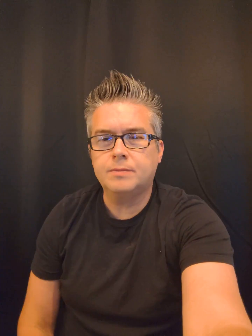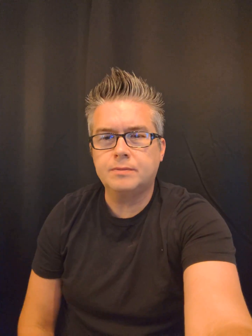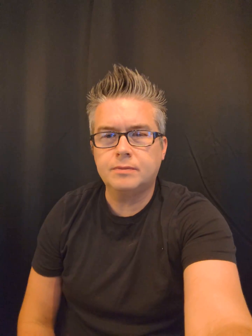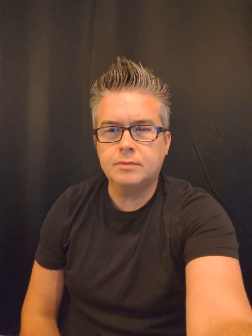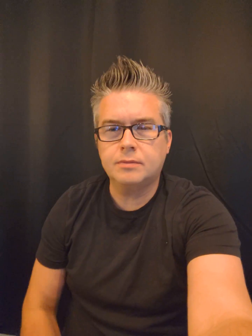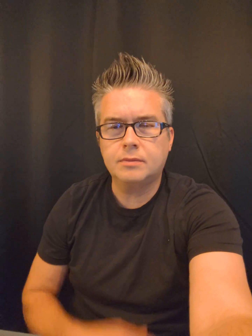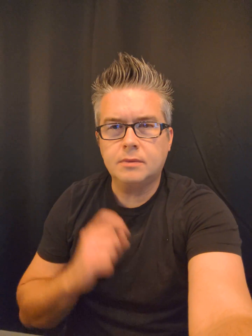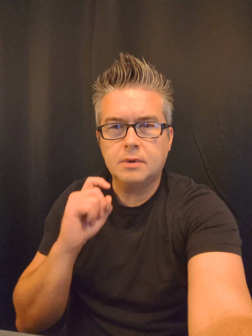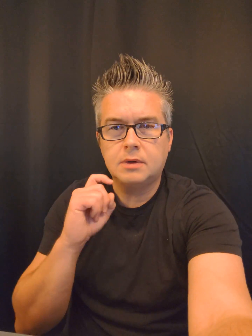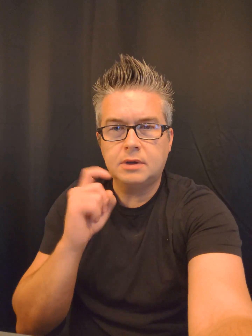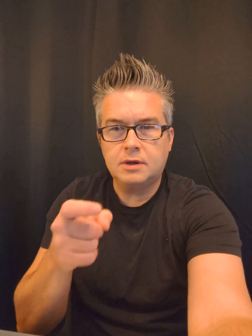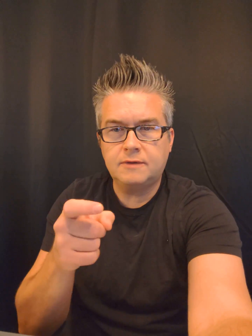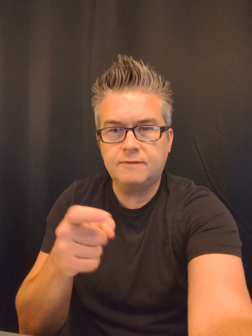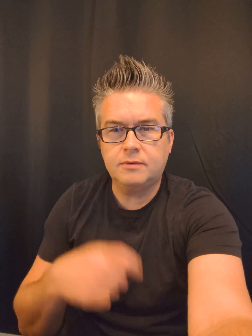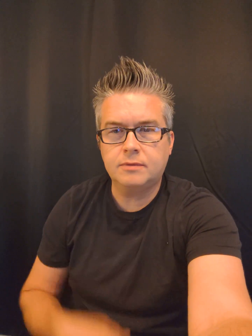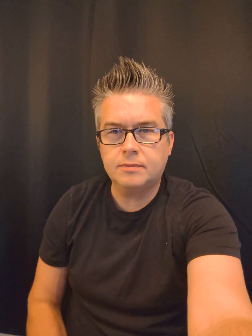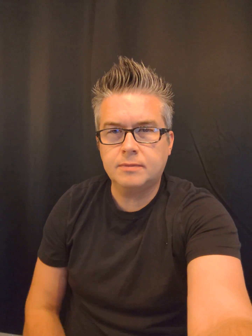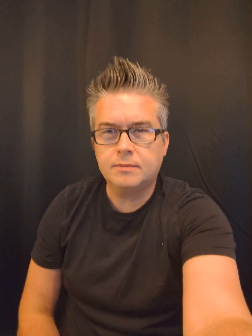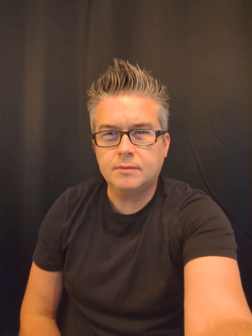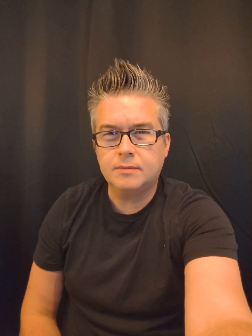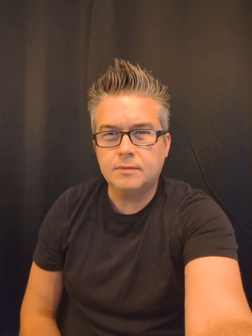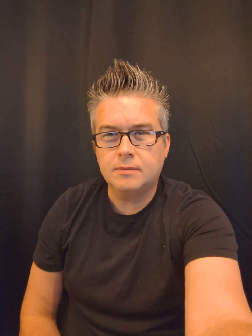present